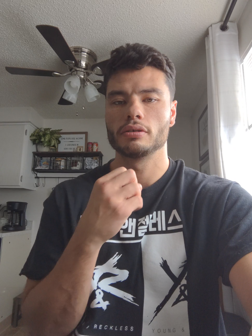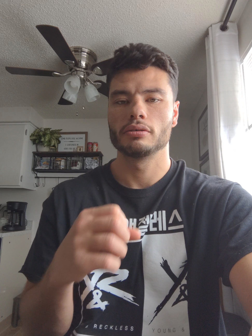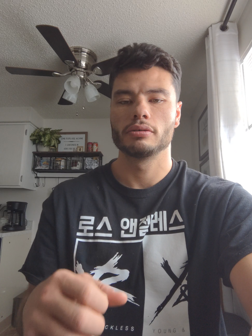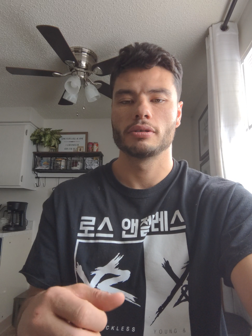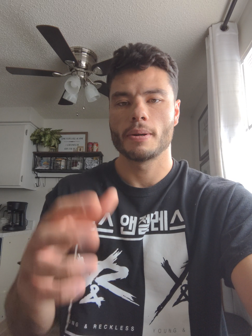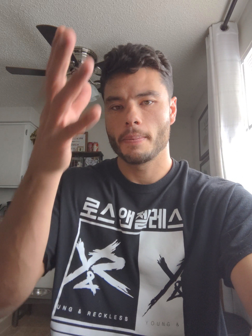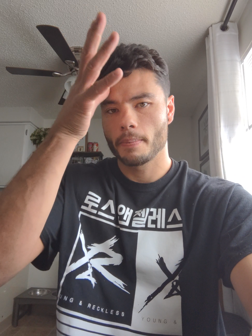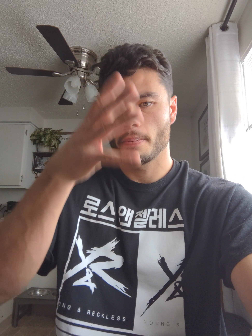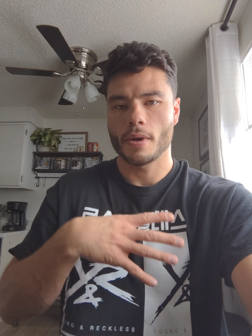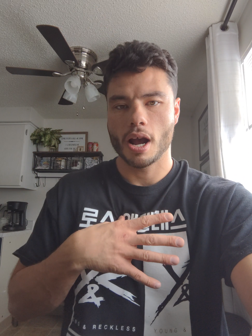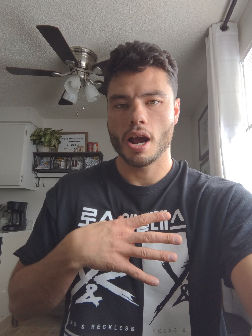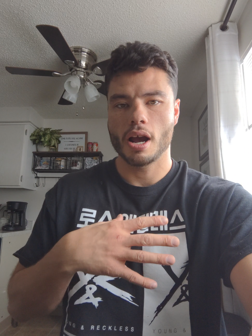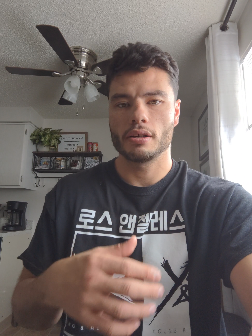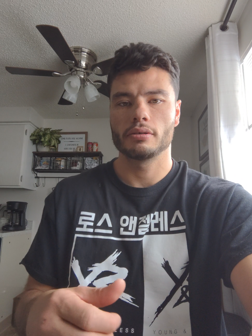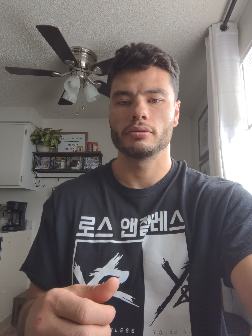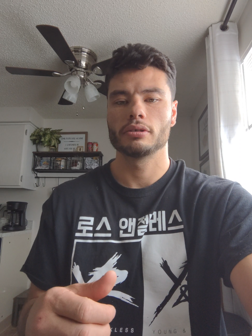man